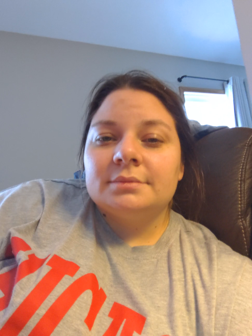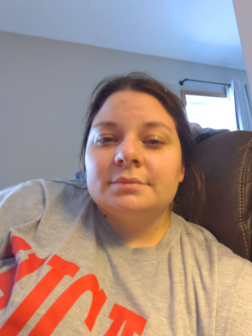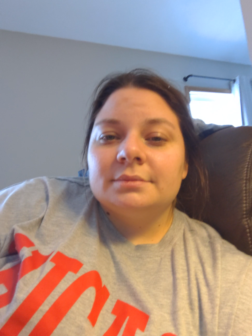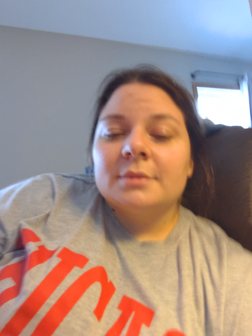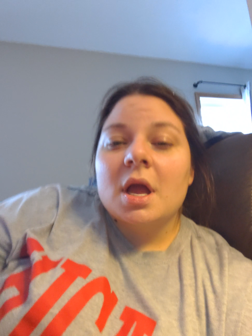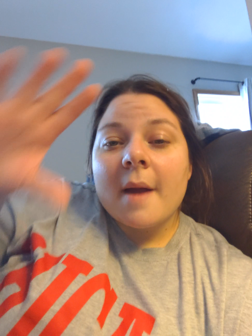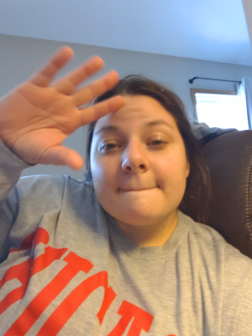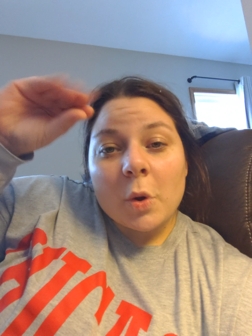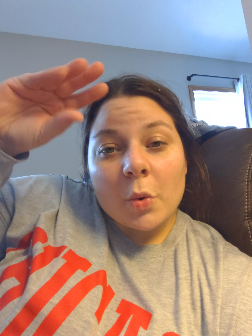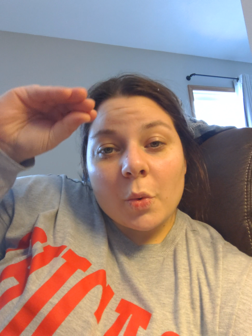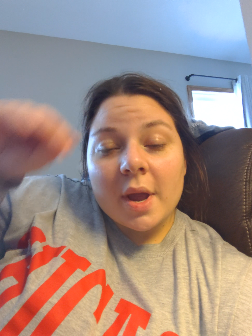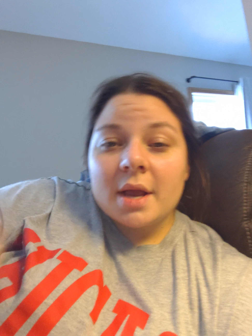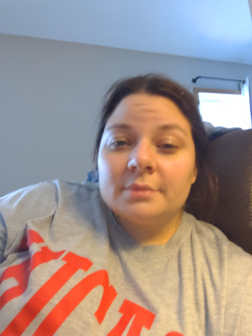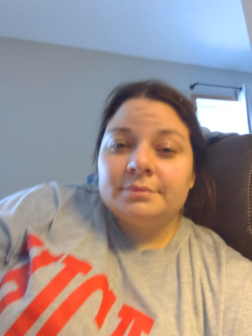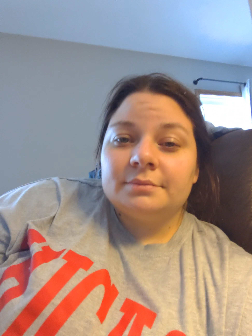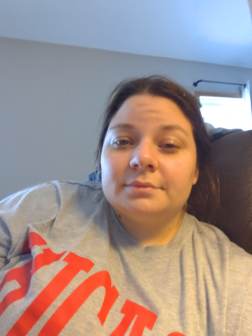boy